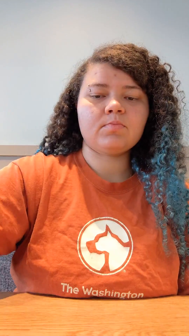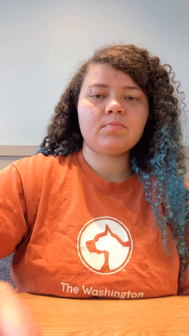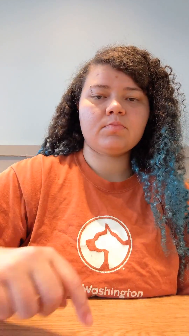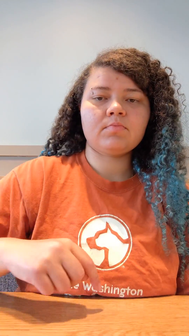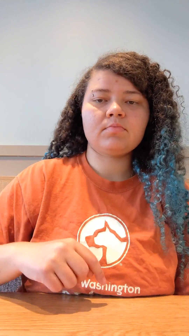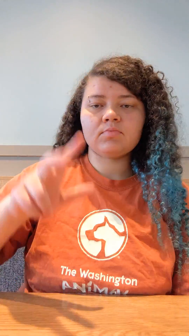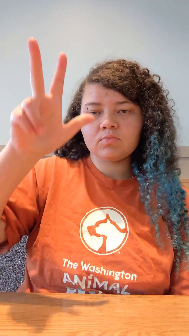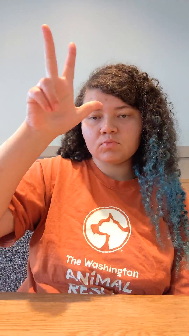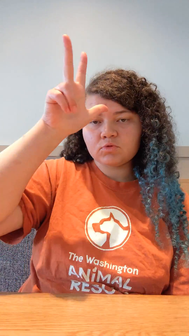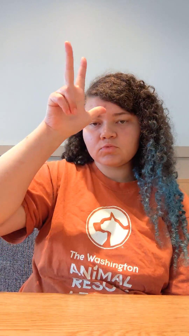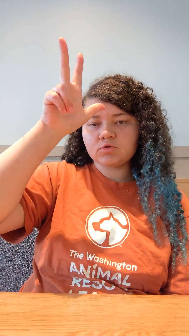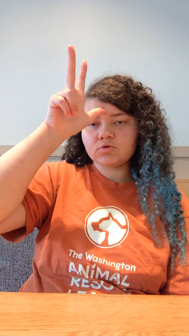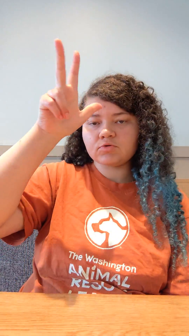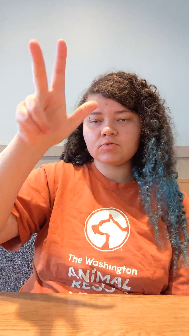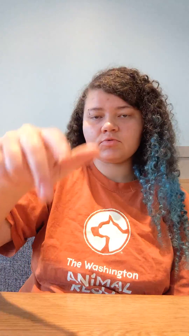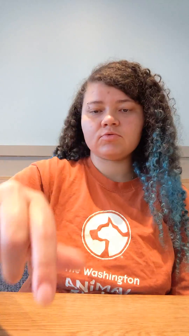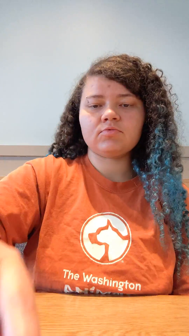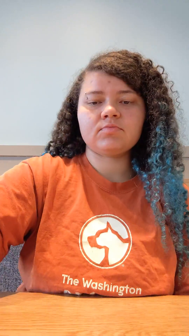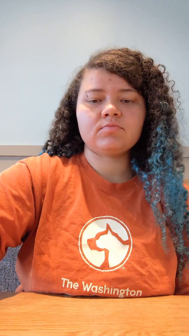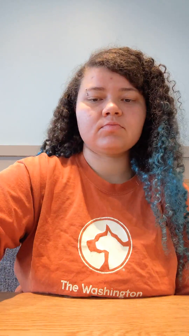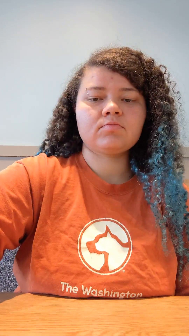rooster